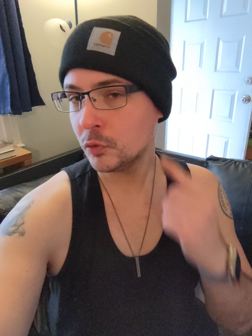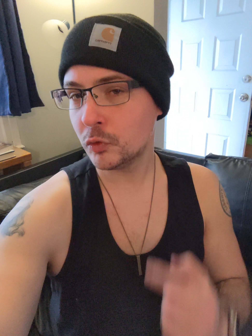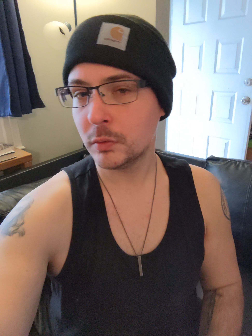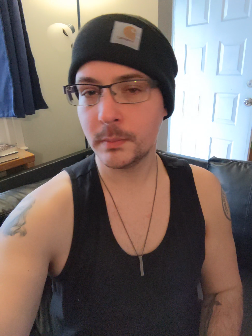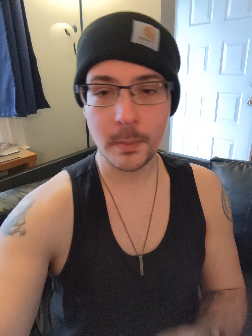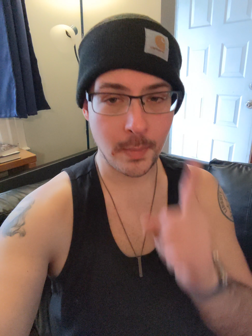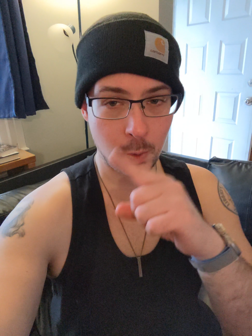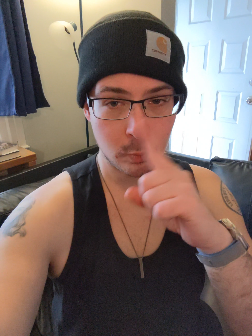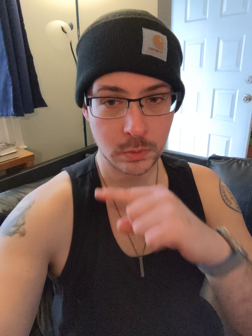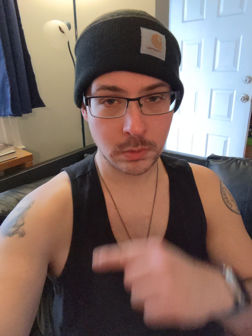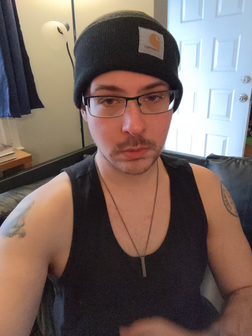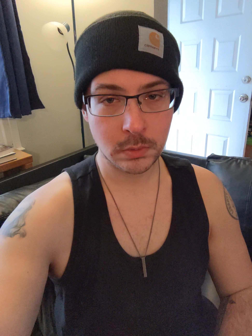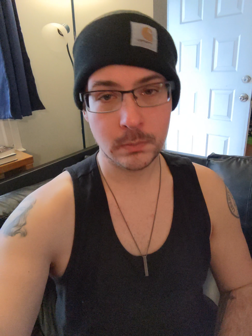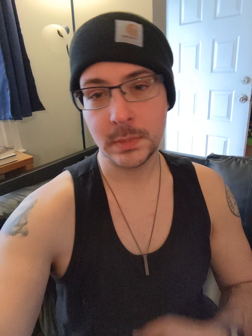mouse